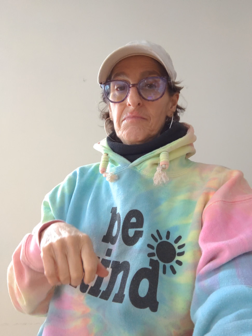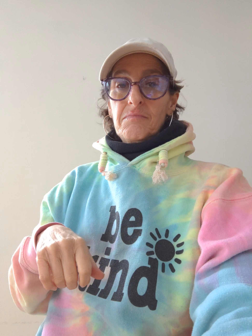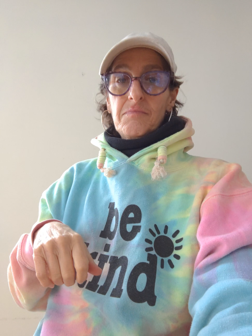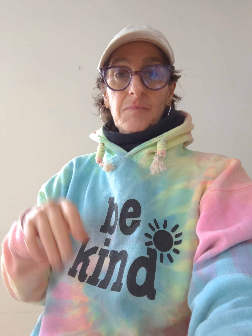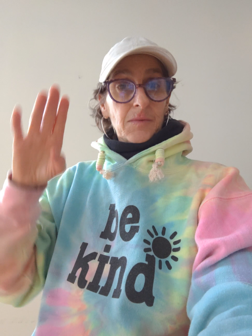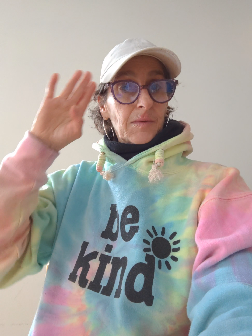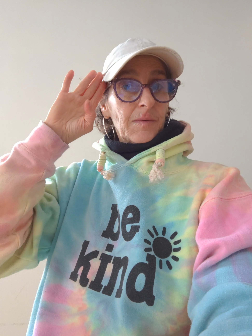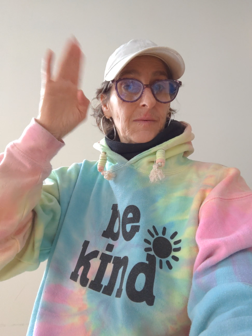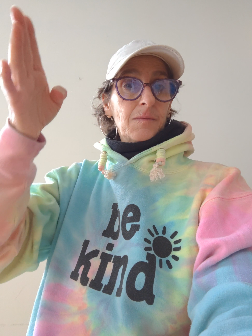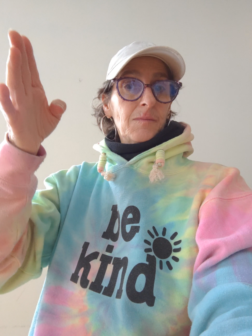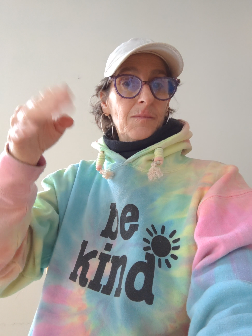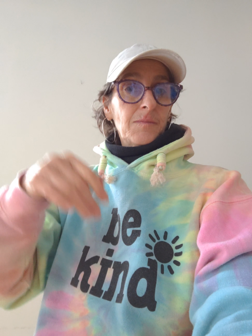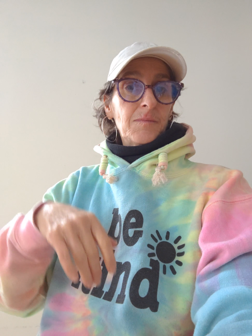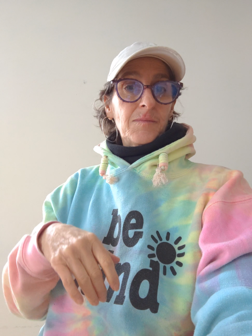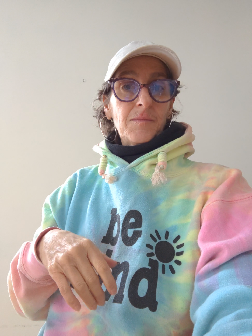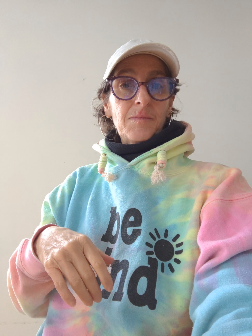hello